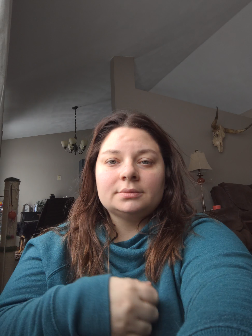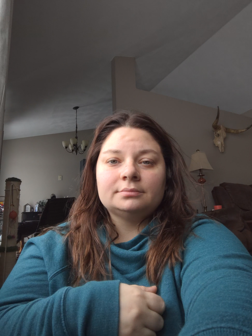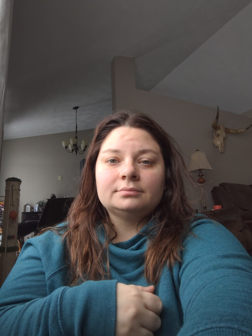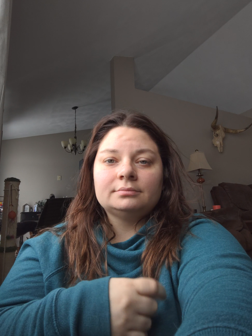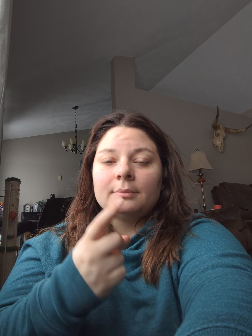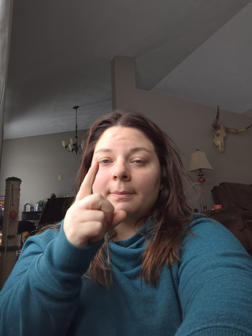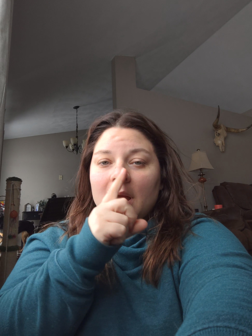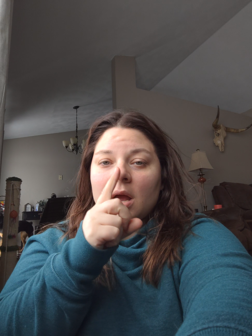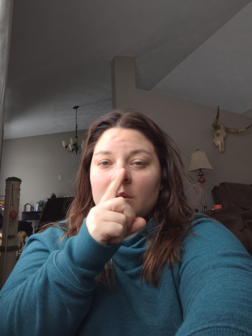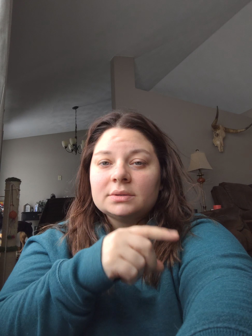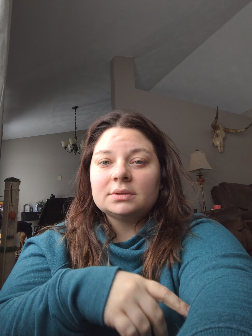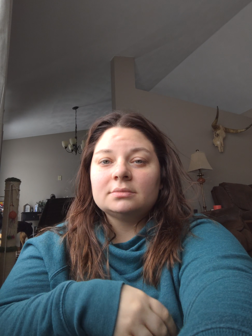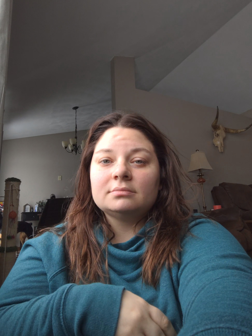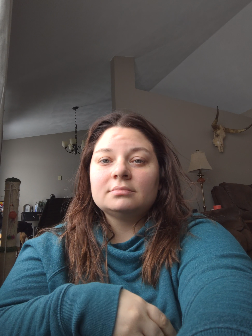mouse